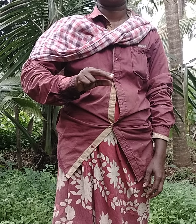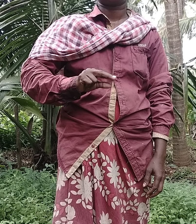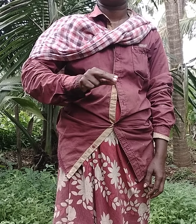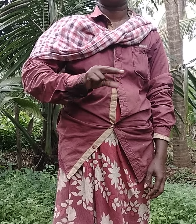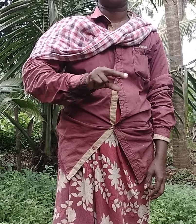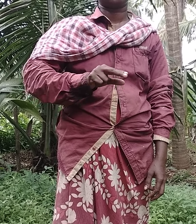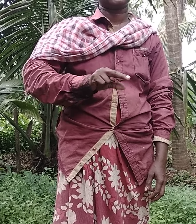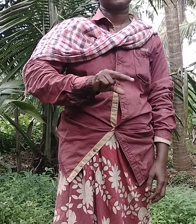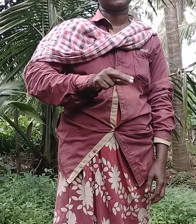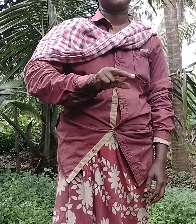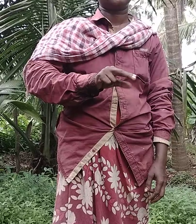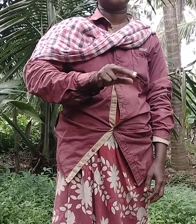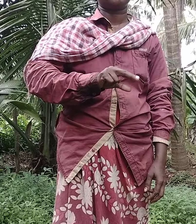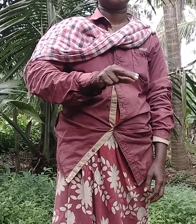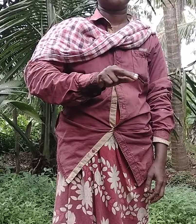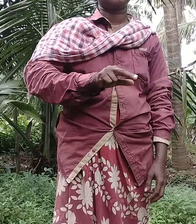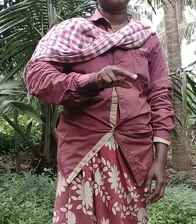Rat